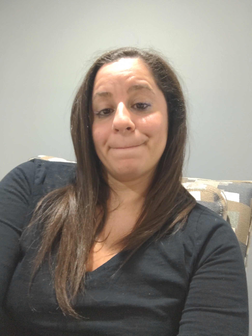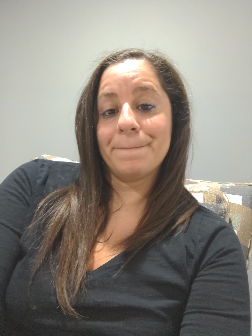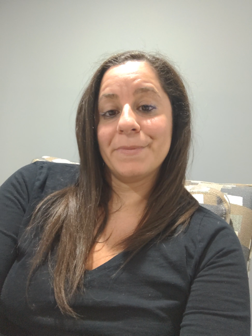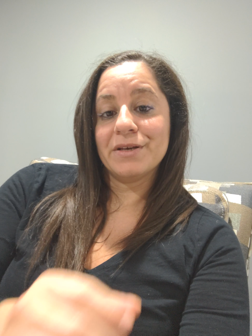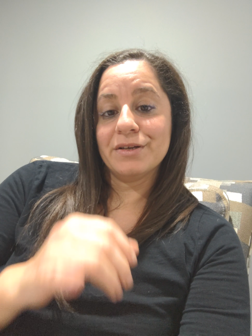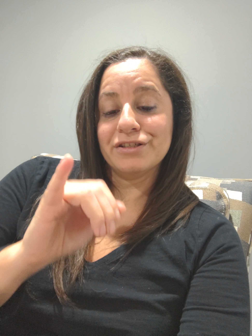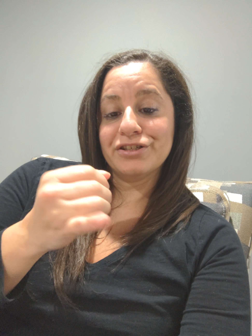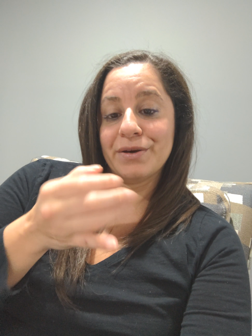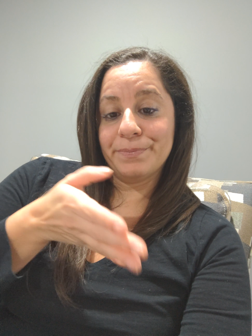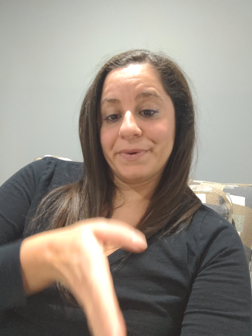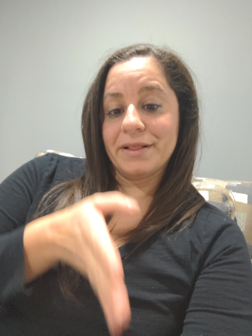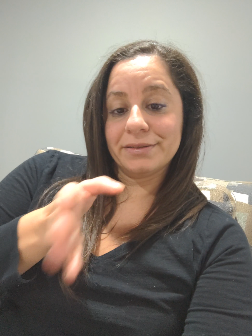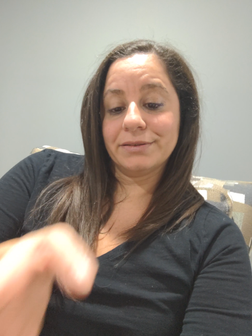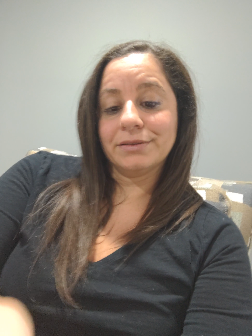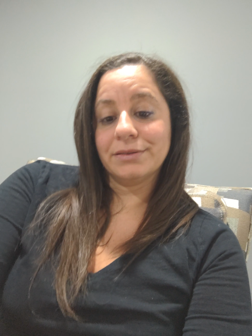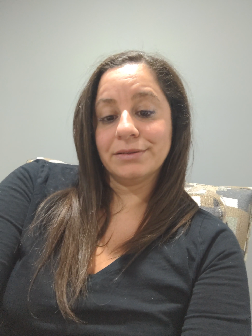jeans